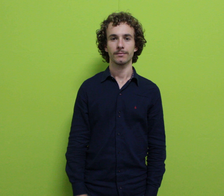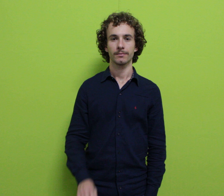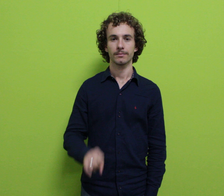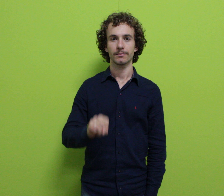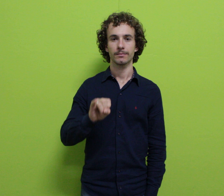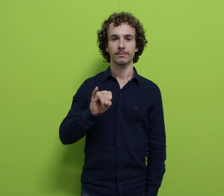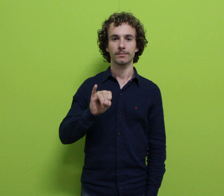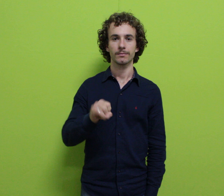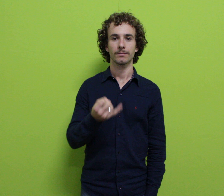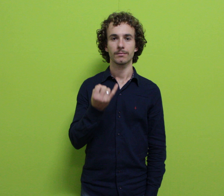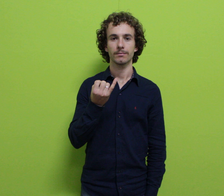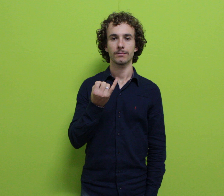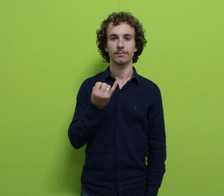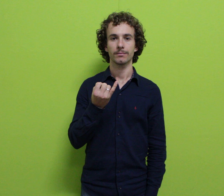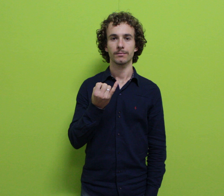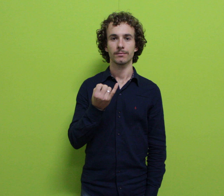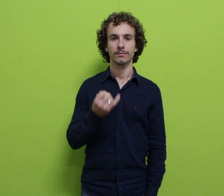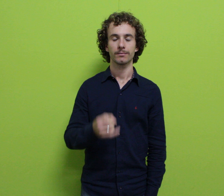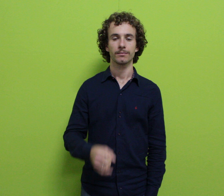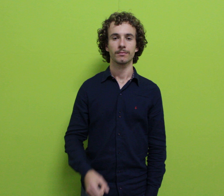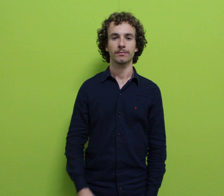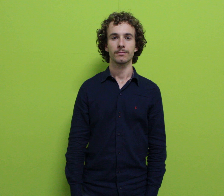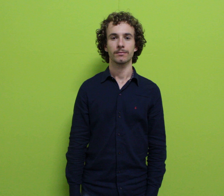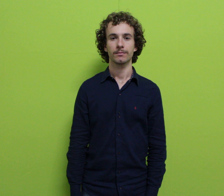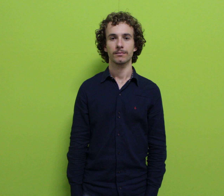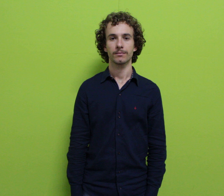aproveitar